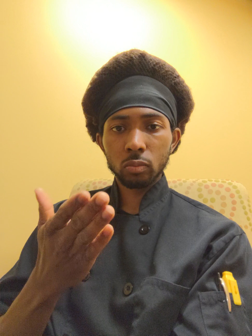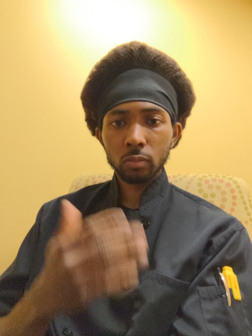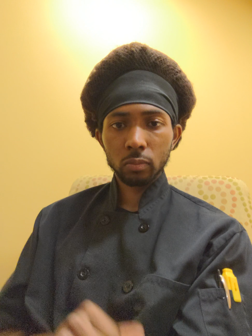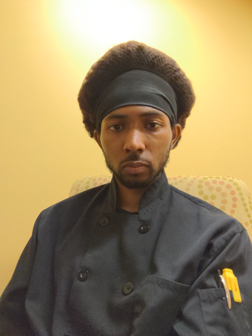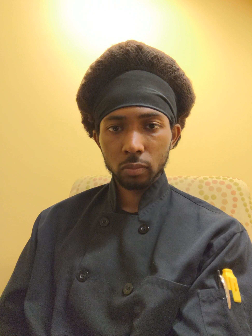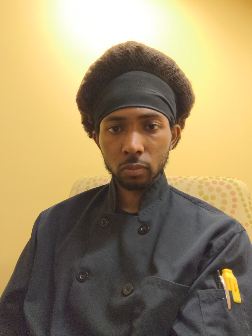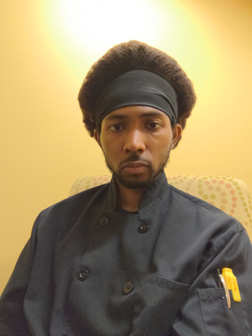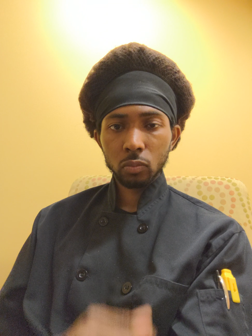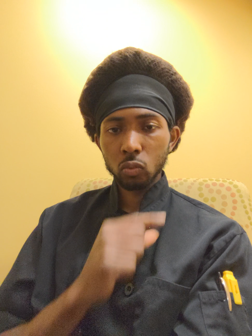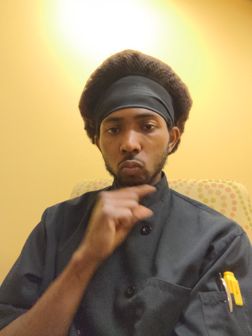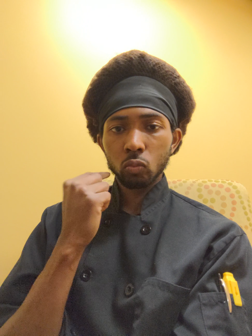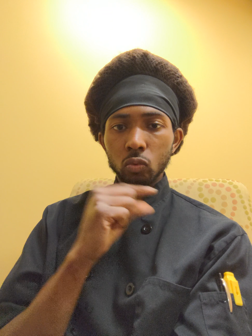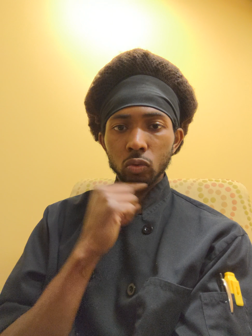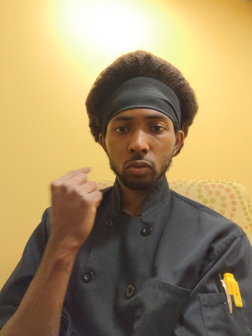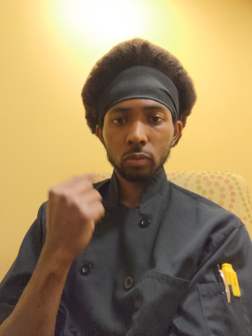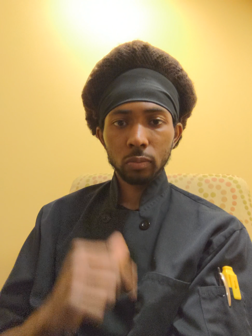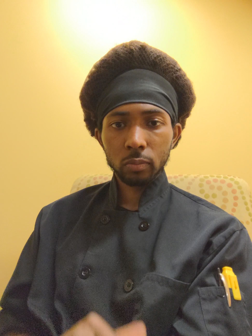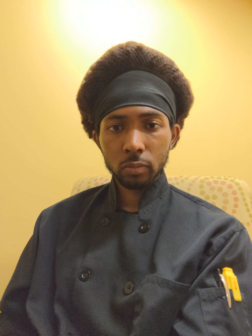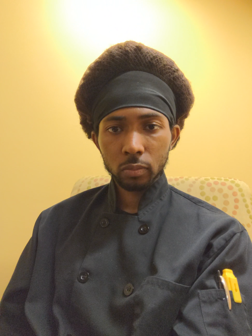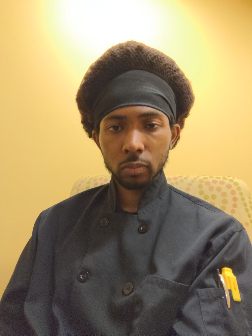glue